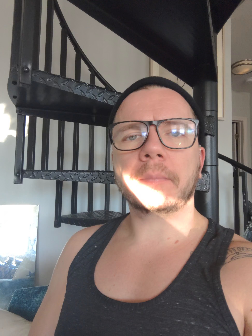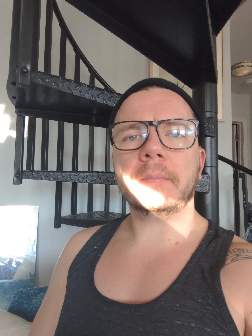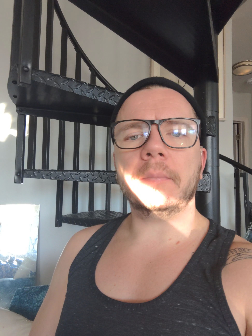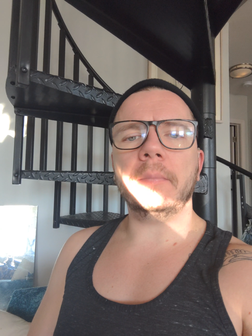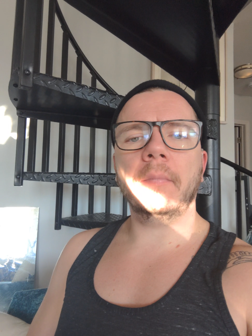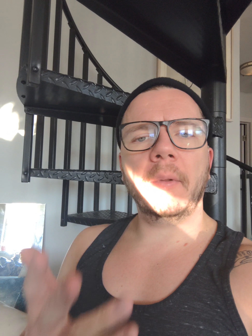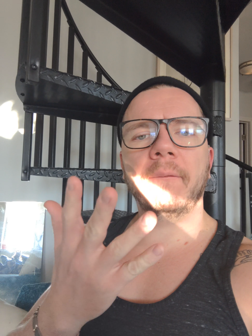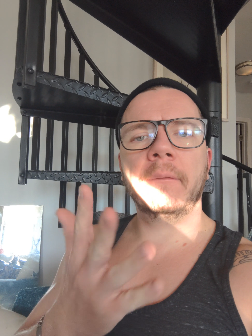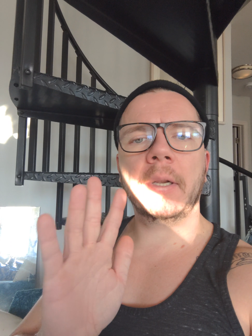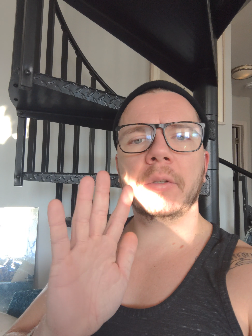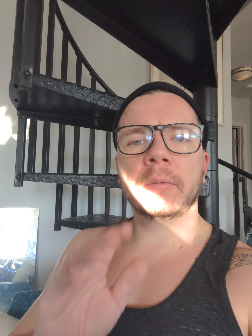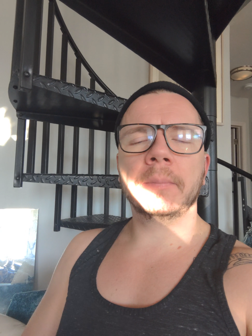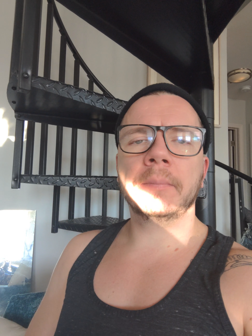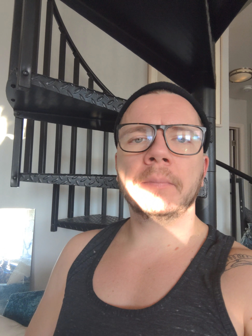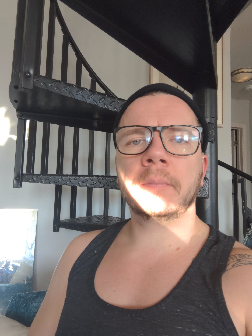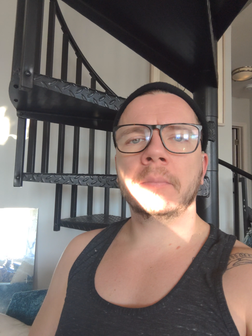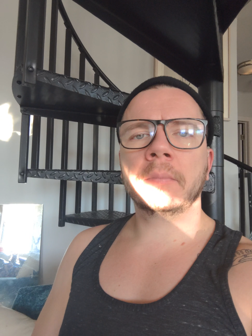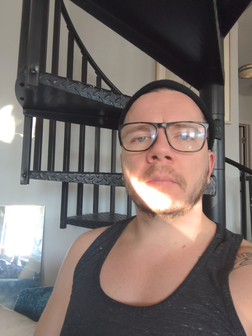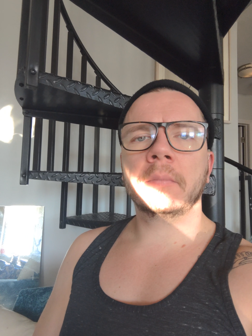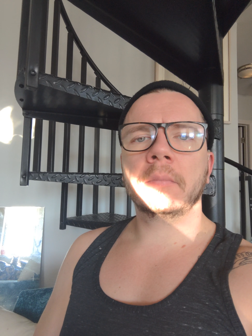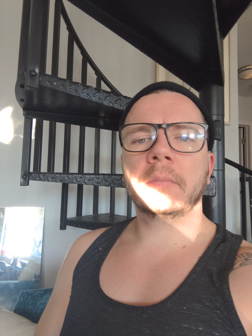finish